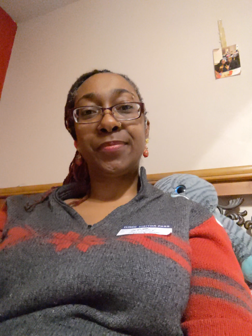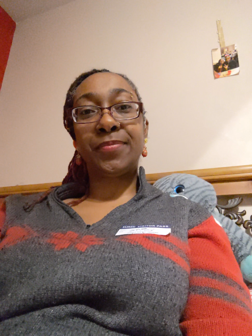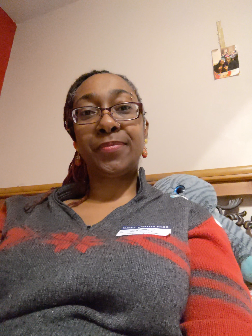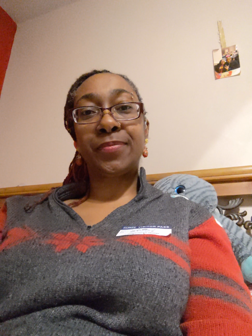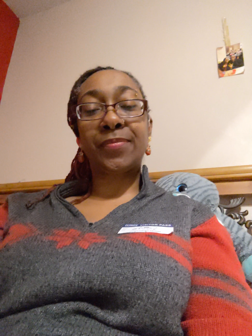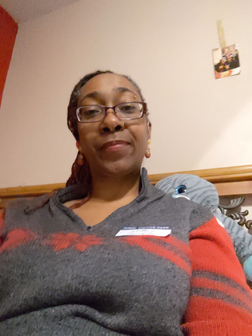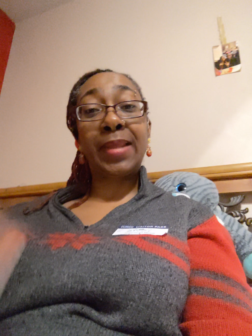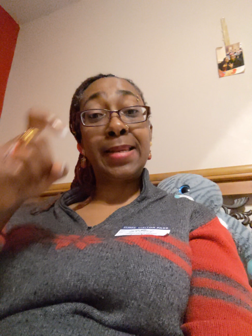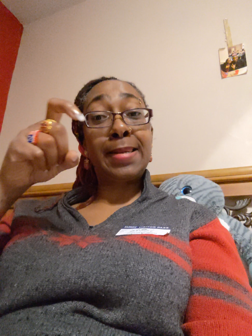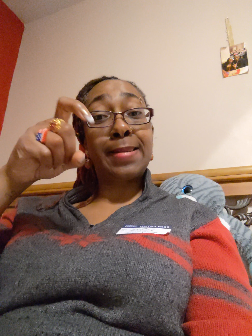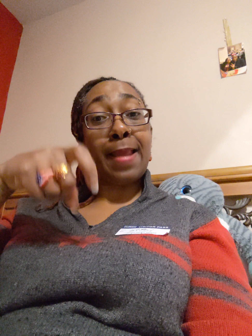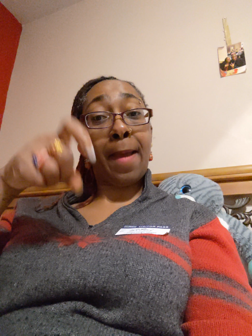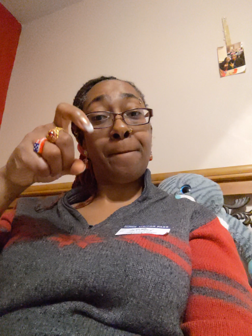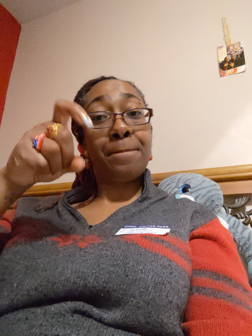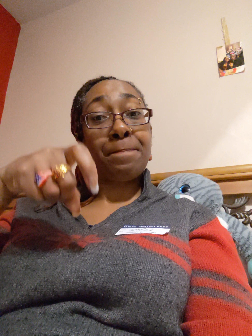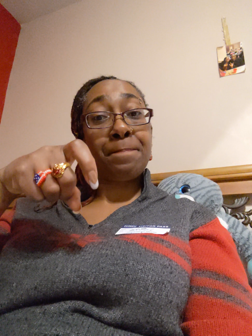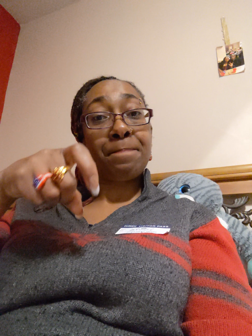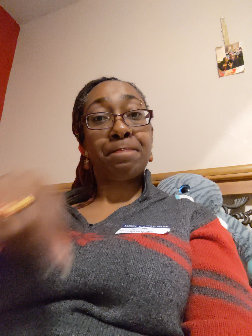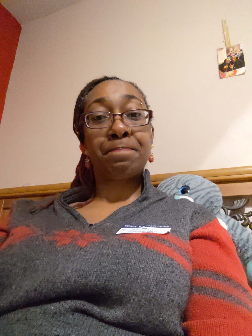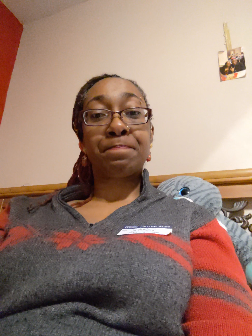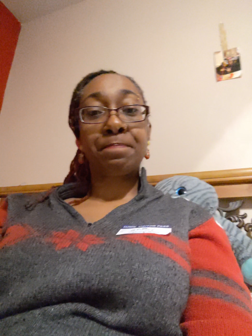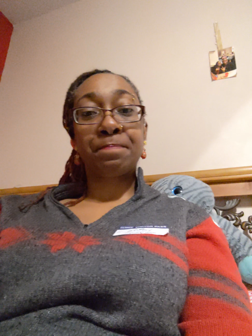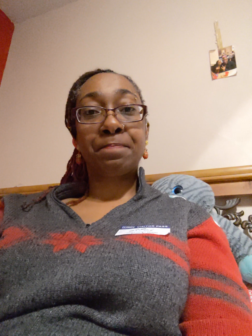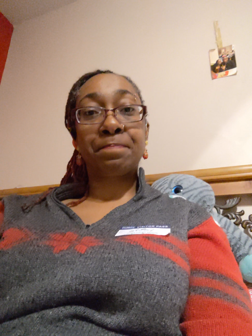time